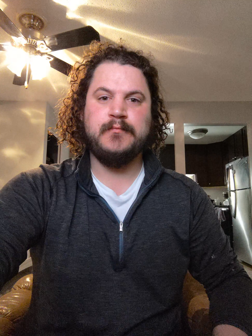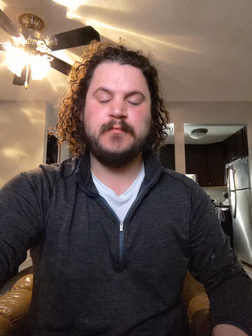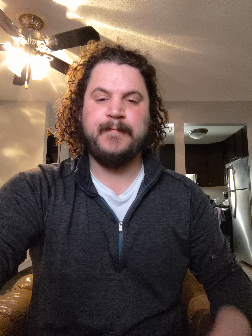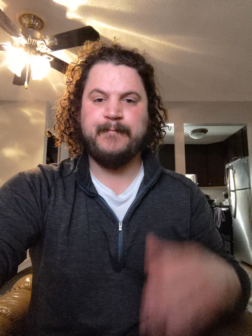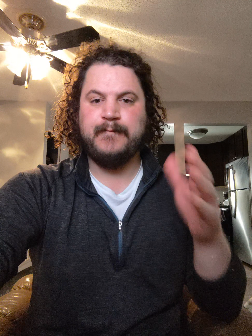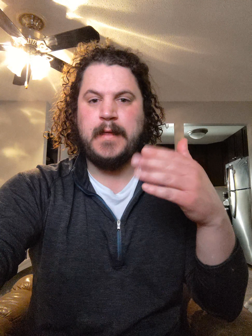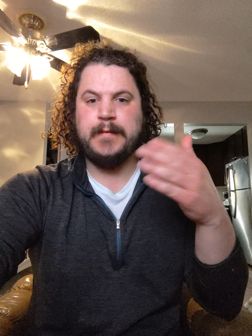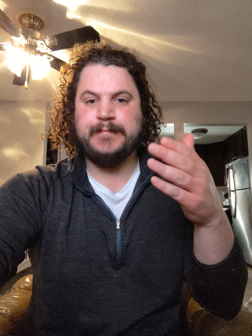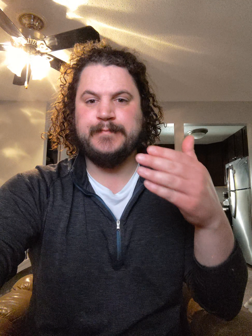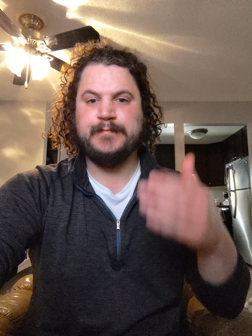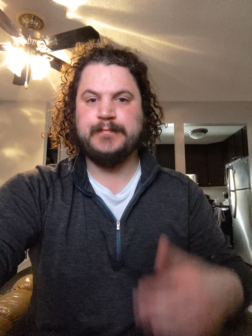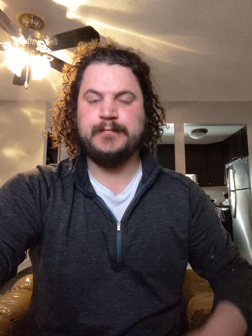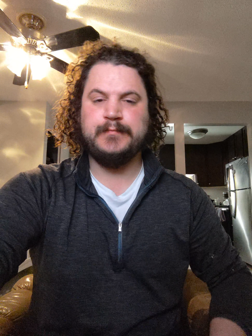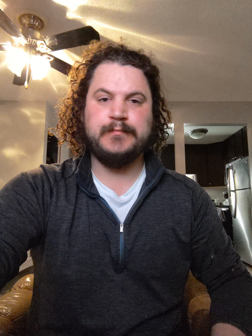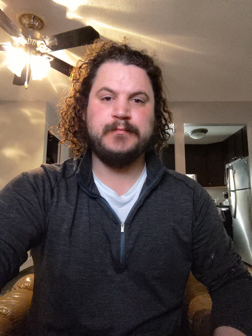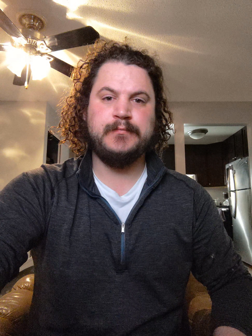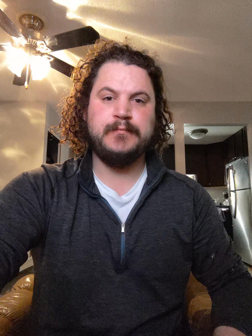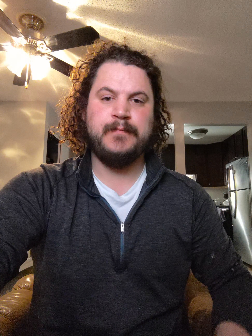flag